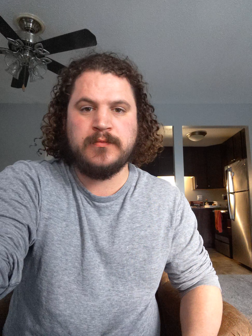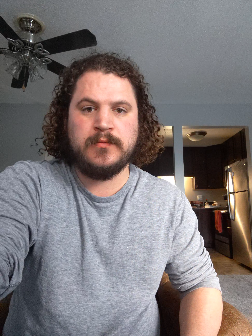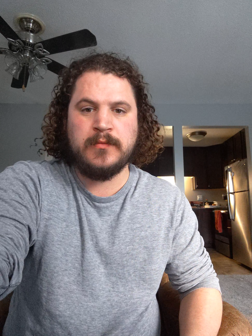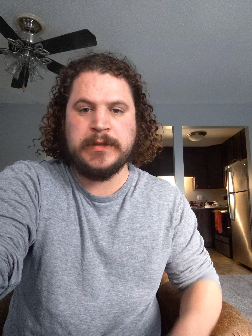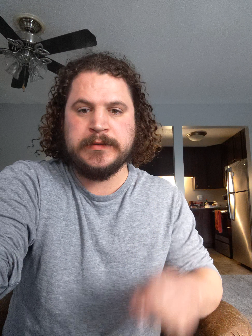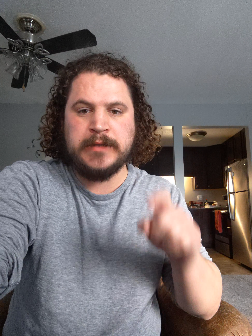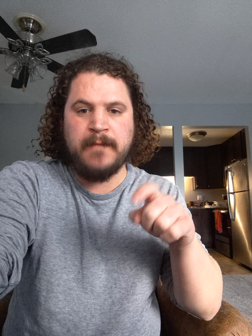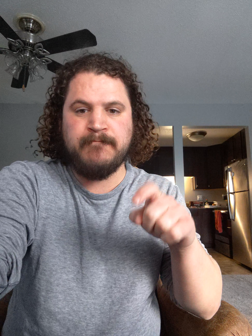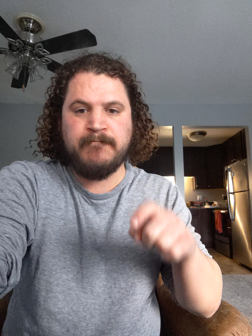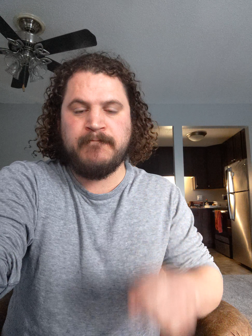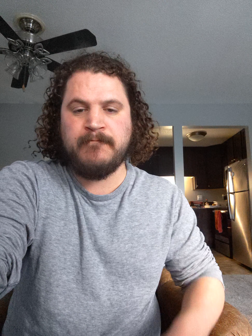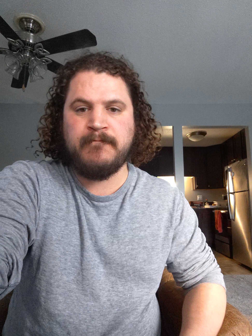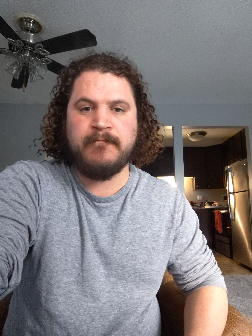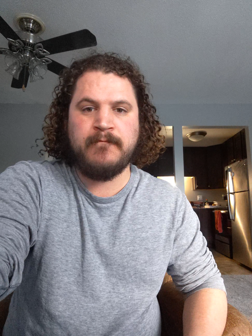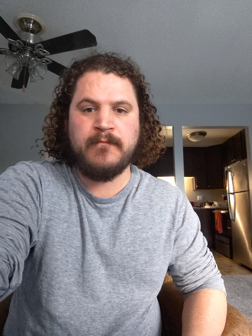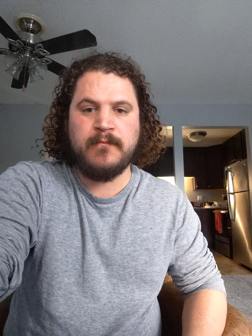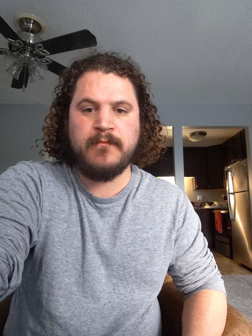time